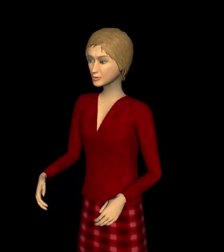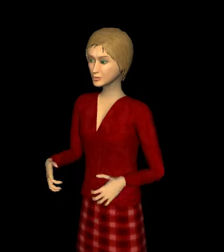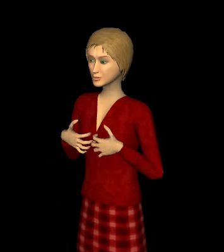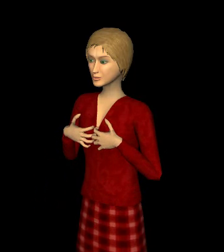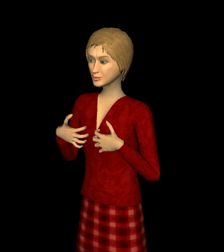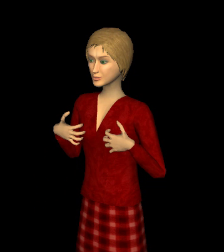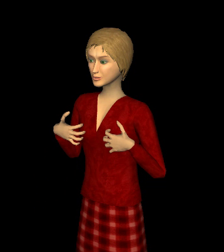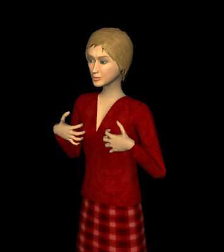عالم